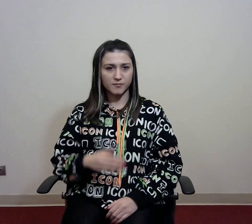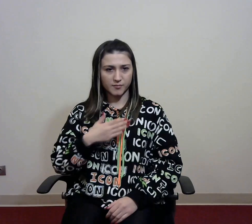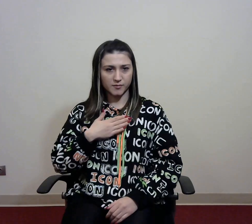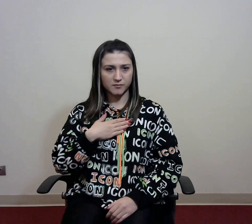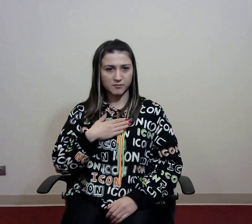mən